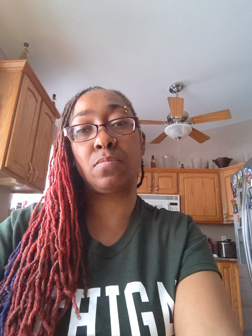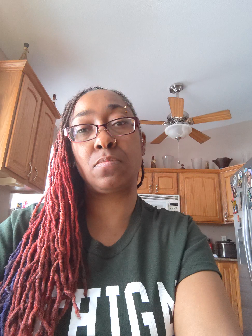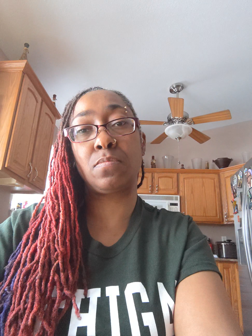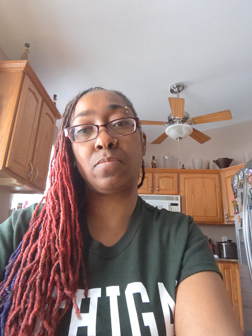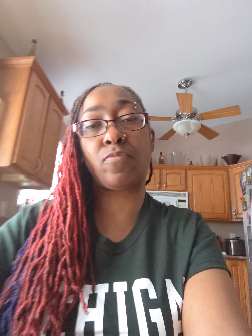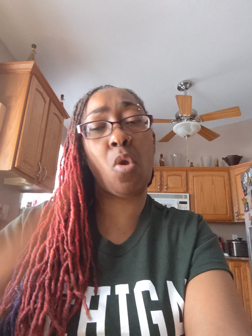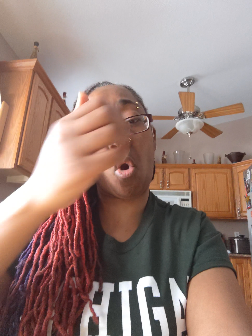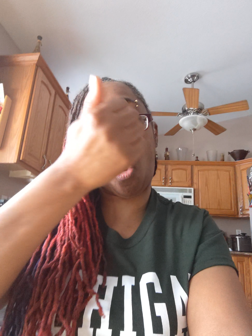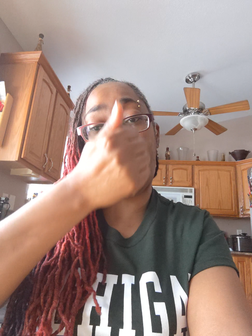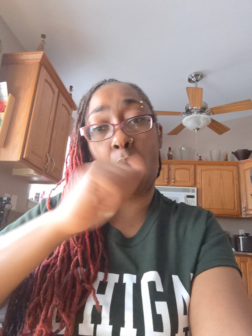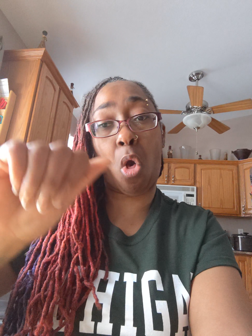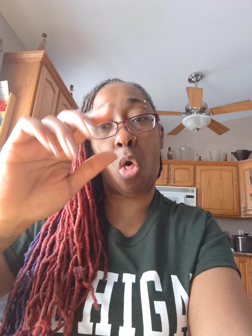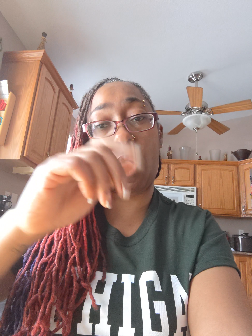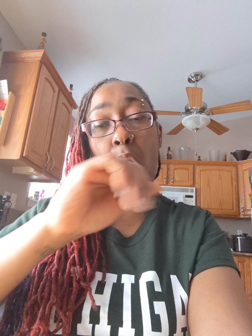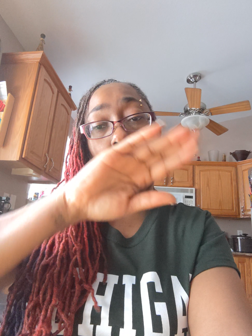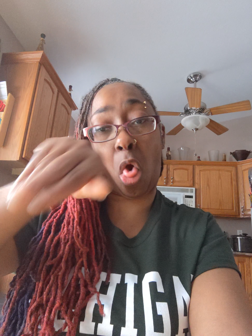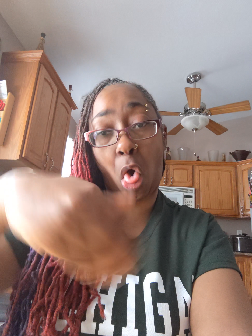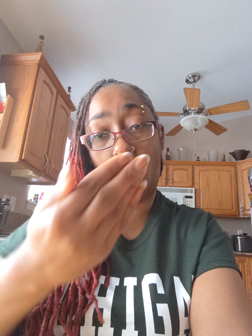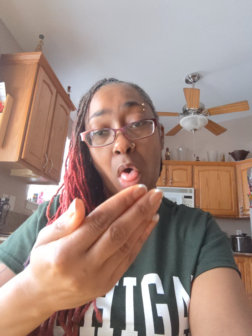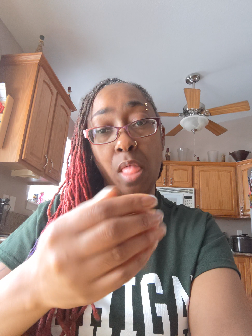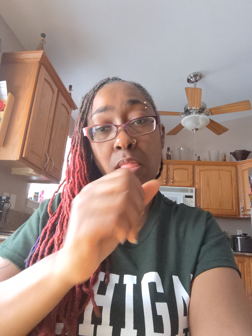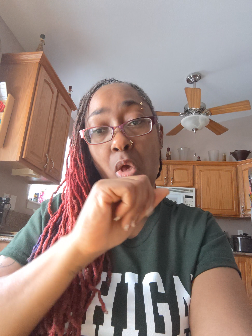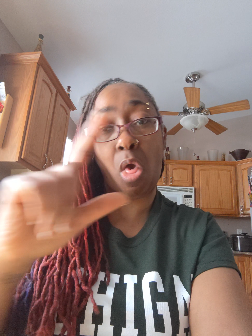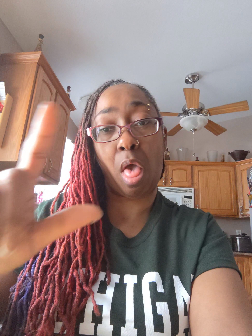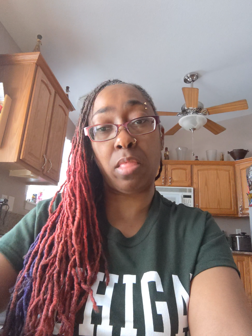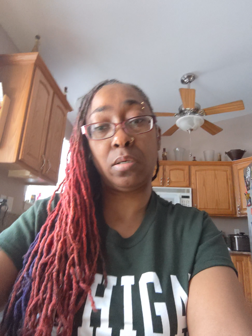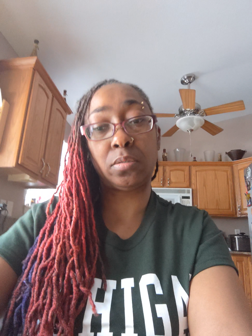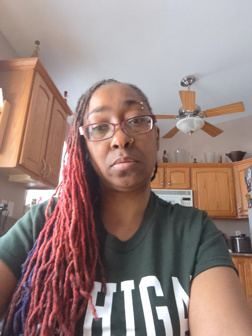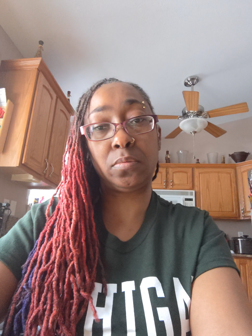all